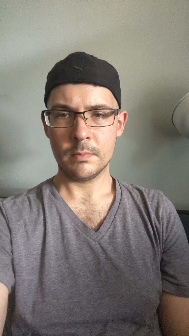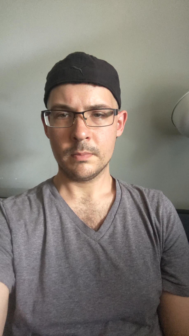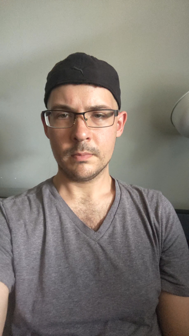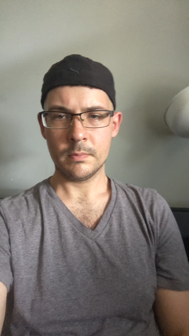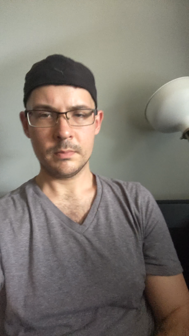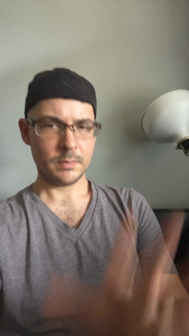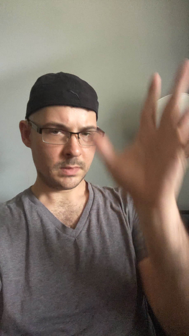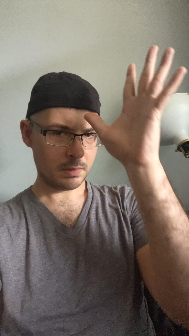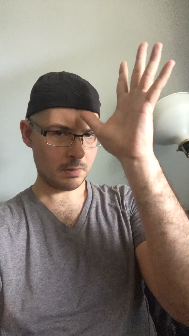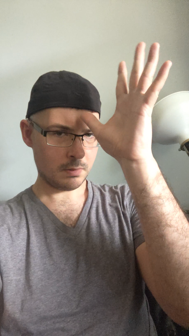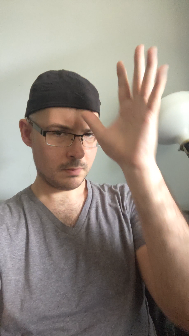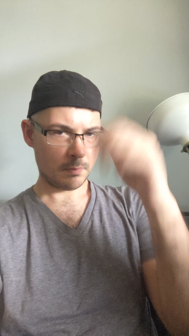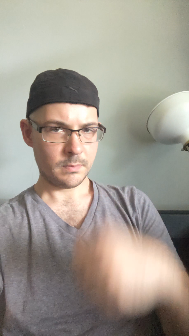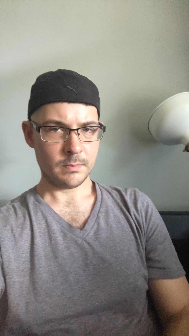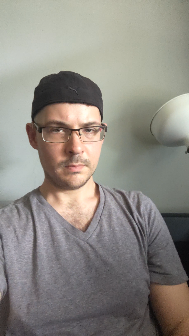daddy